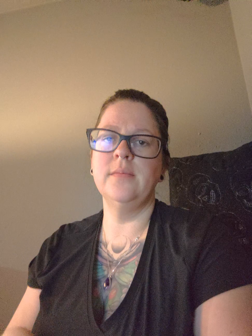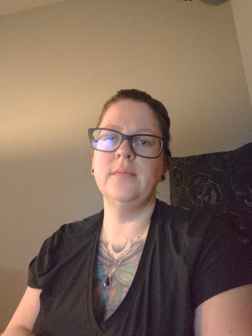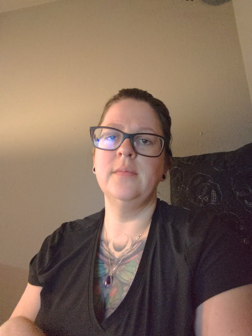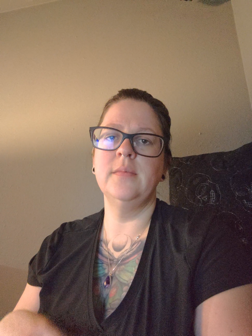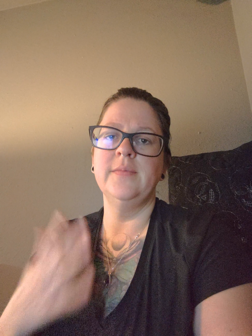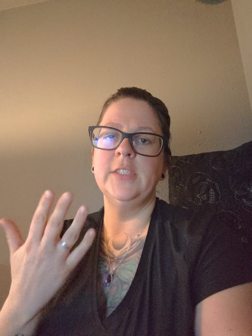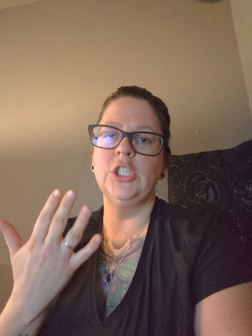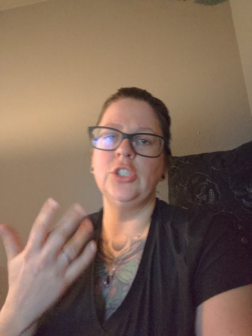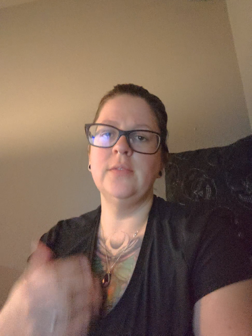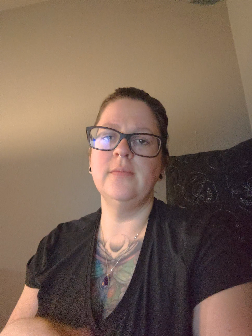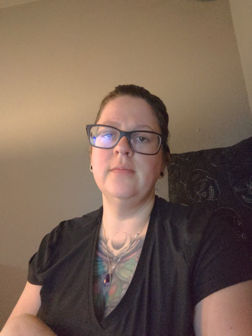finger